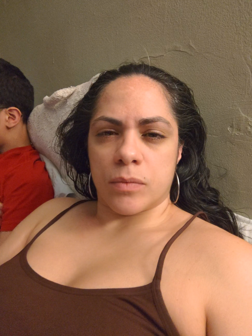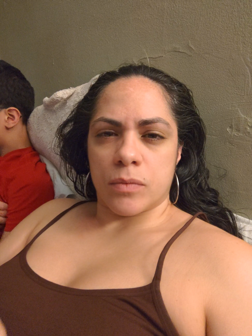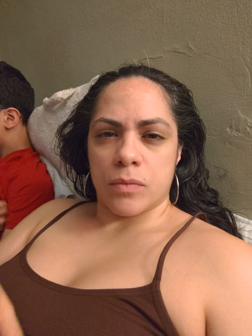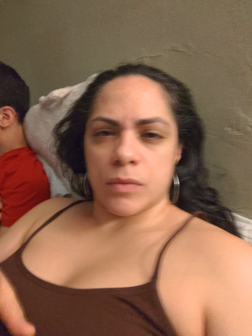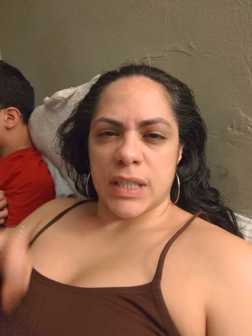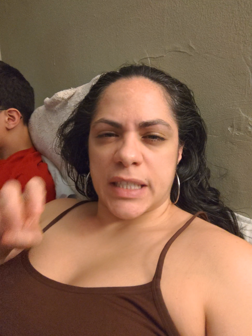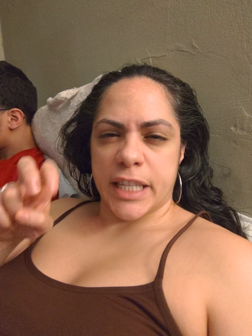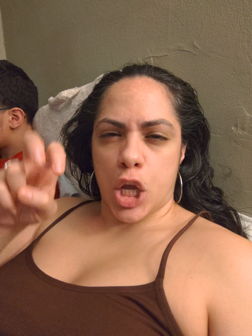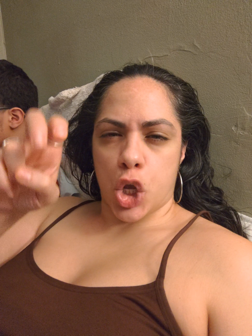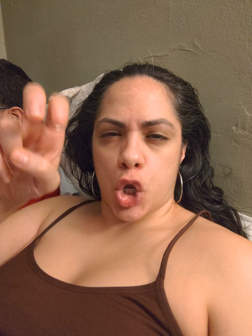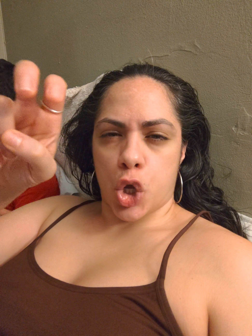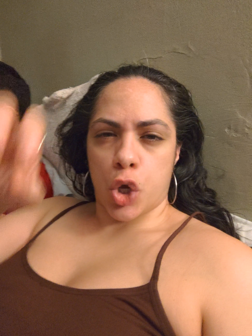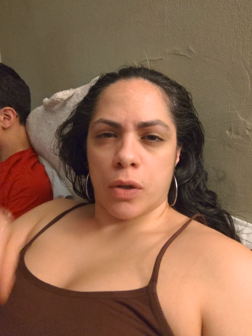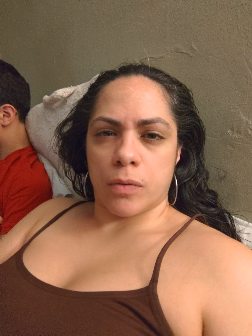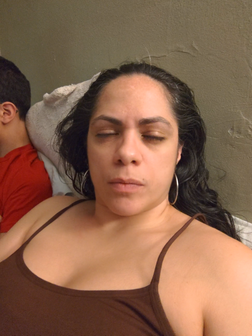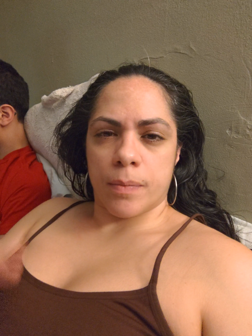stairs